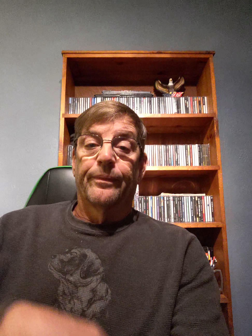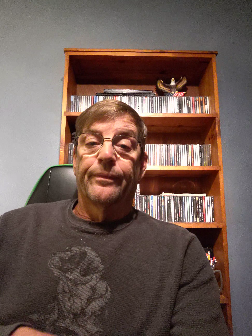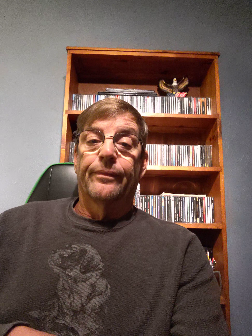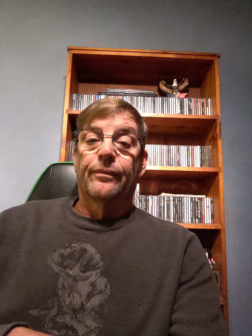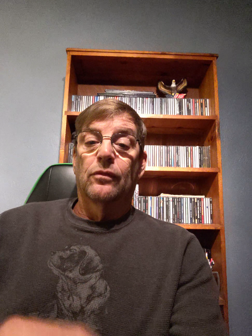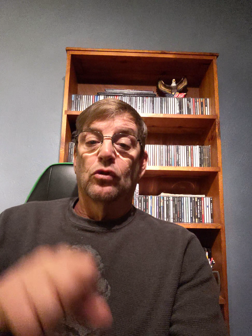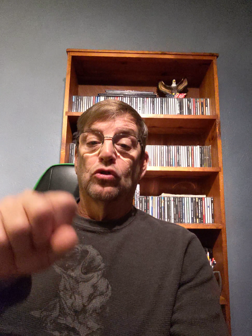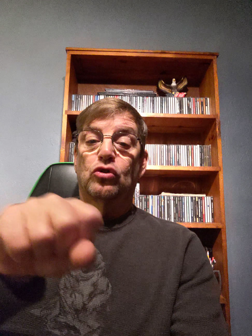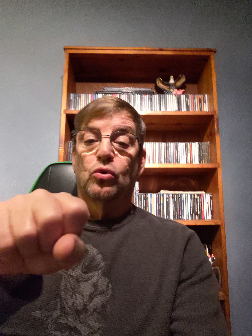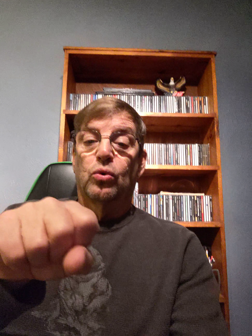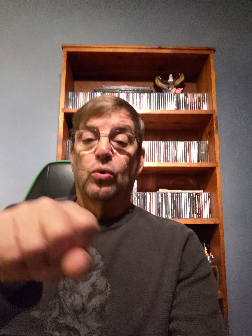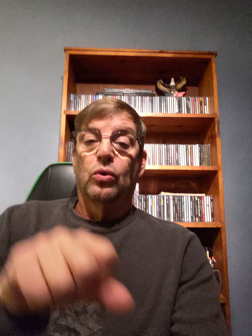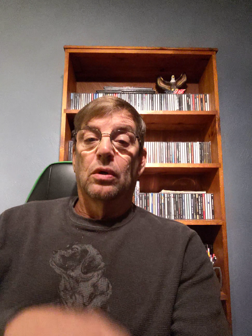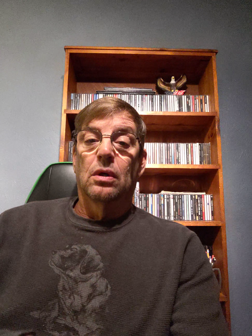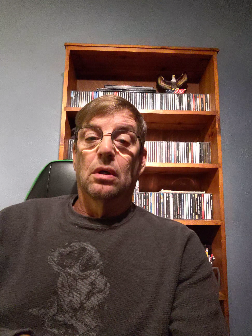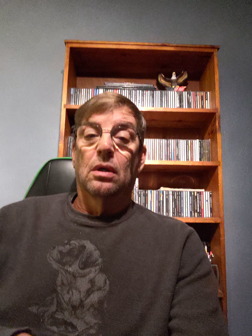shoe